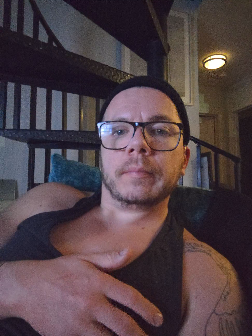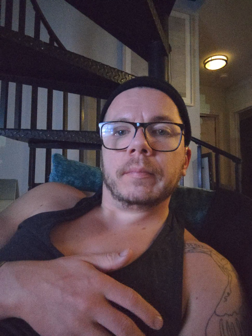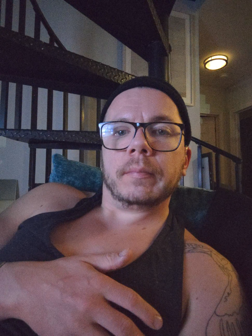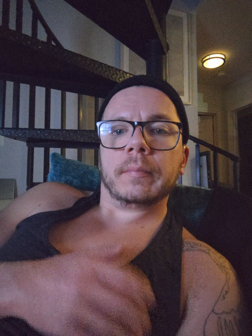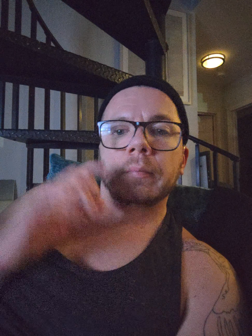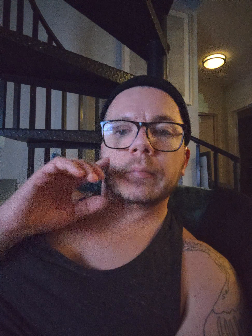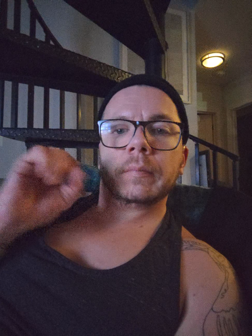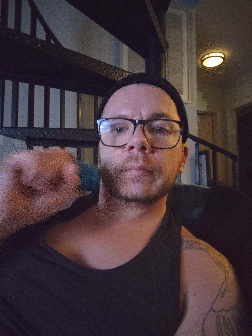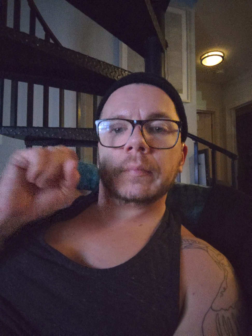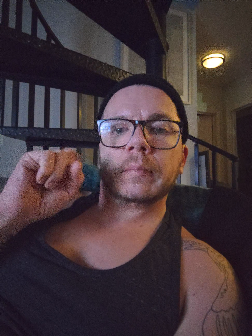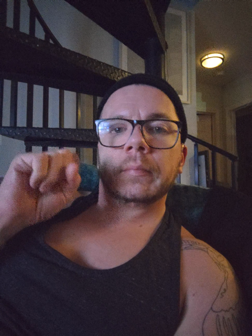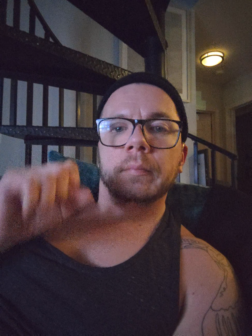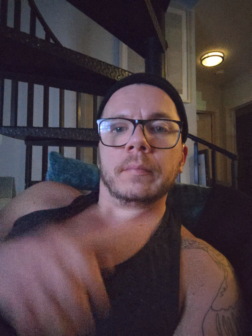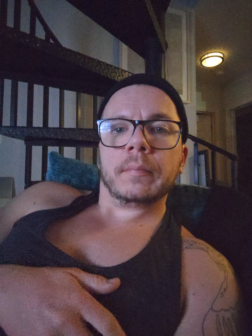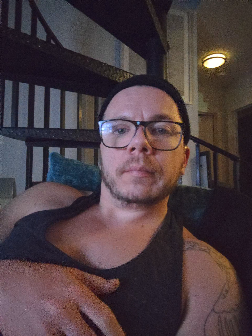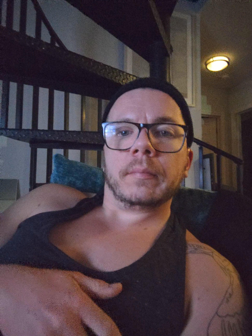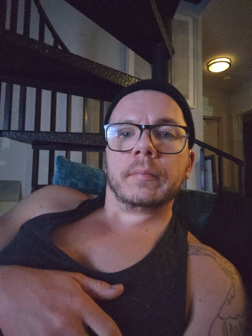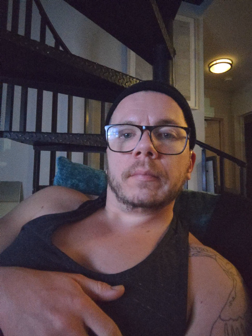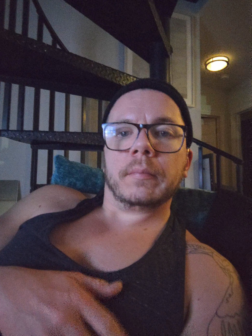loud